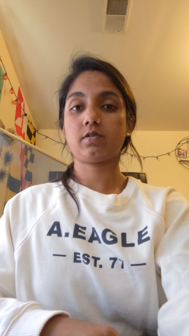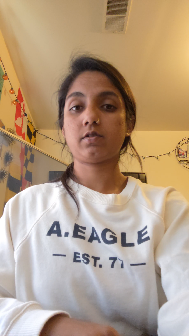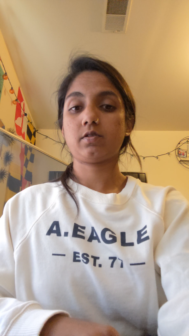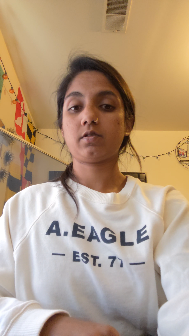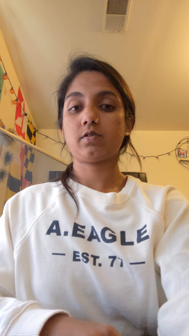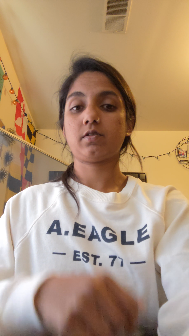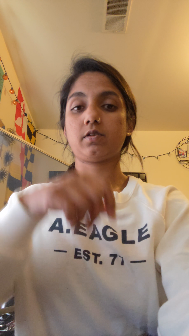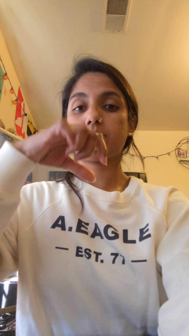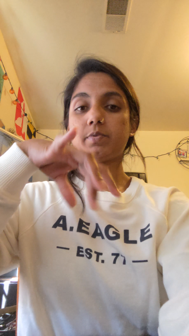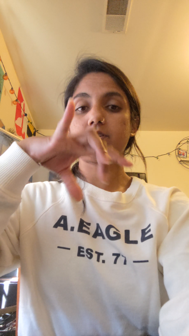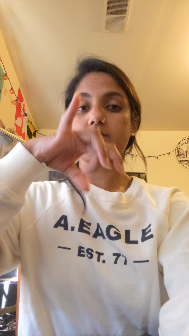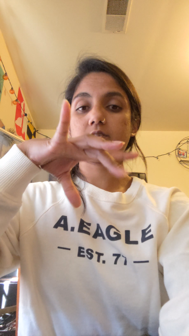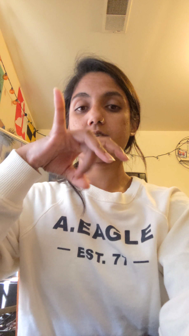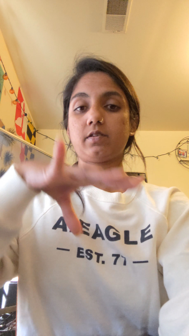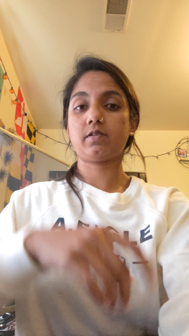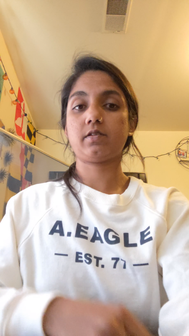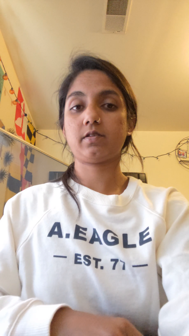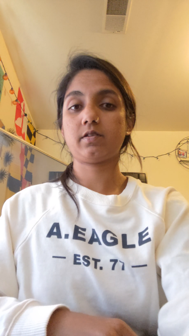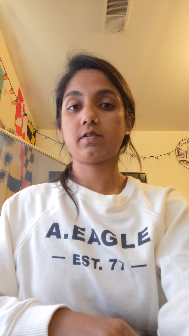pumpkin